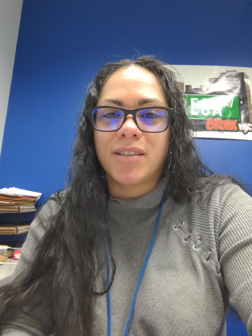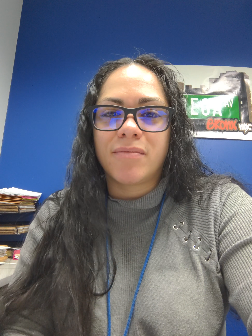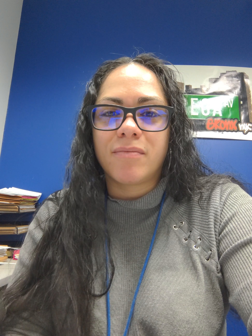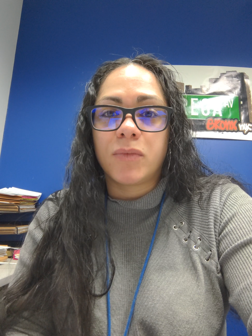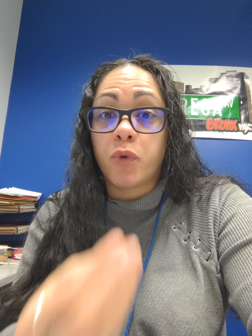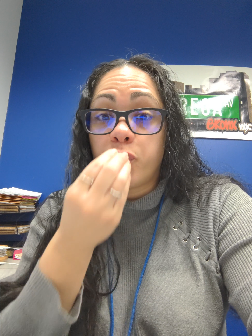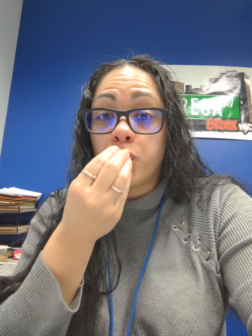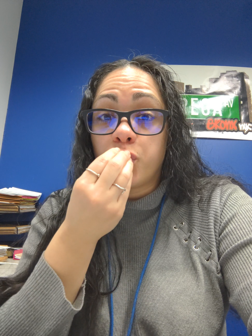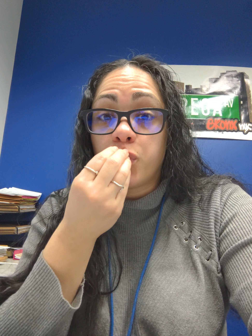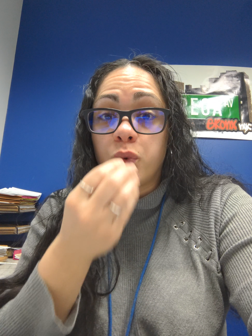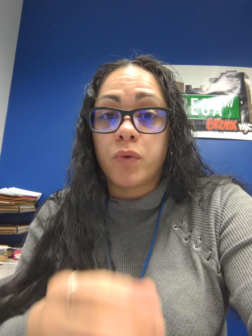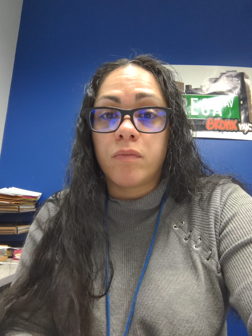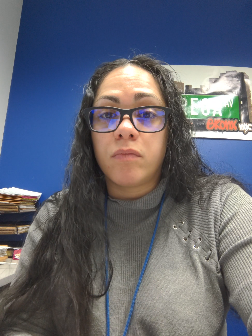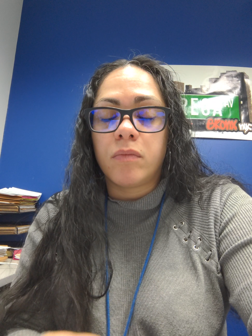food